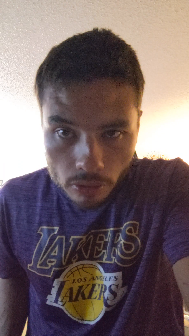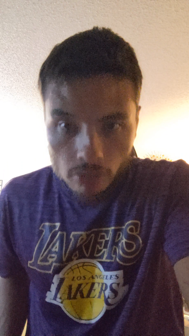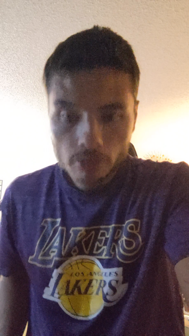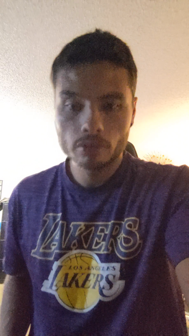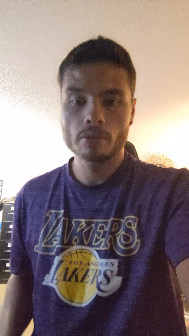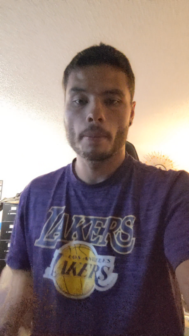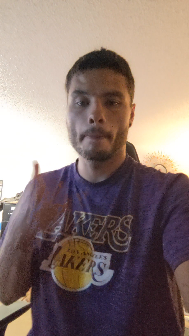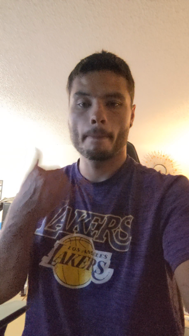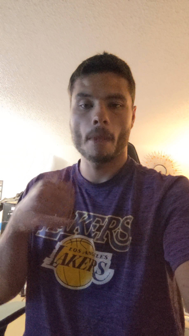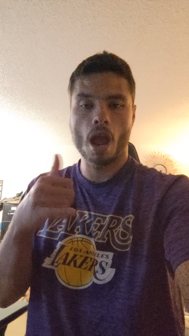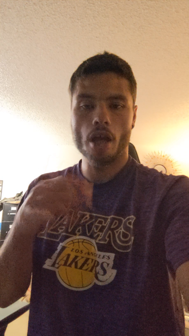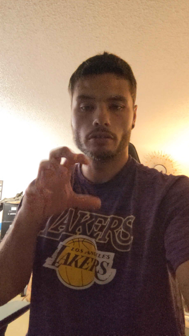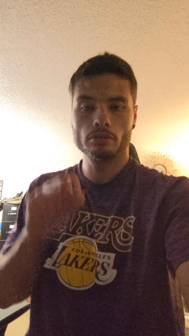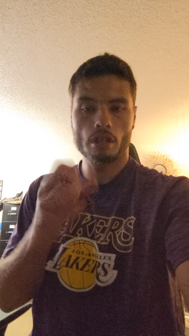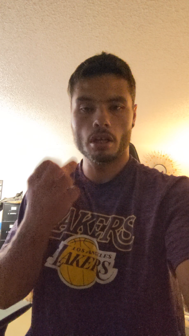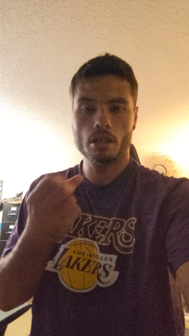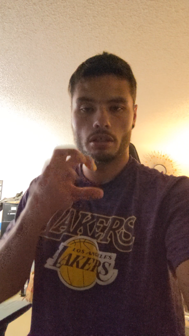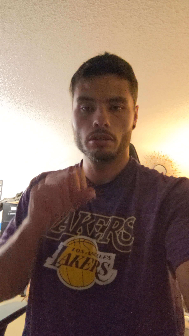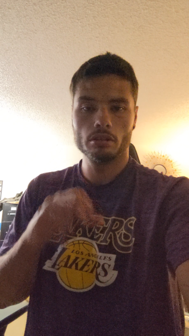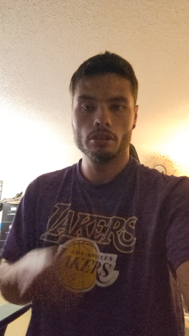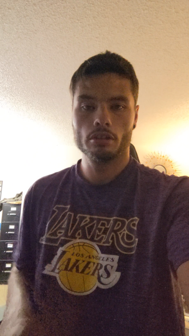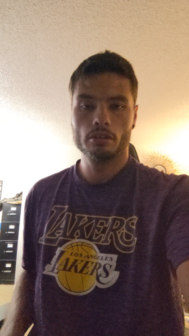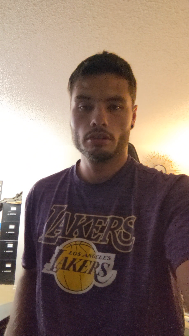play dough